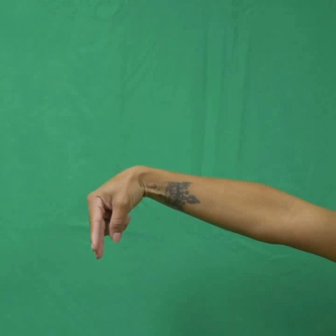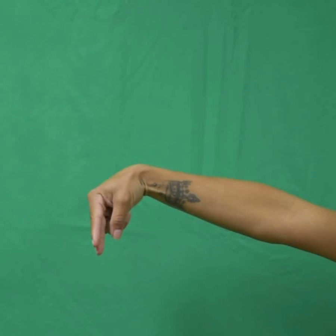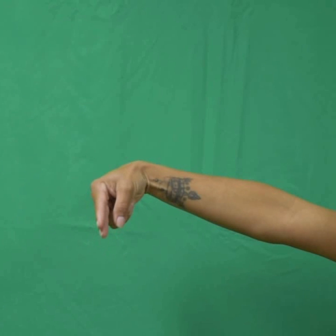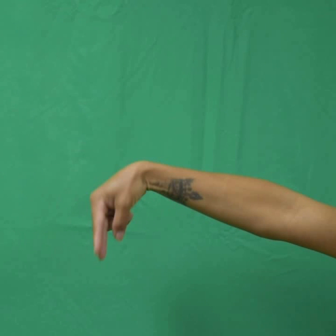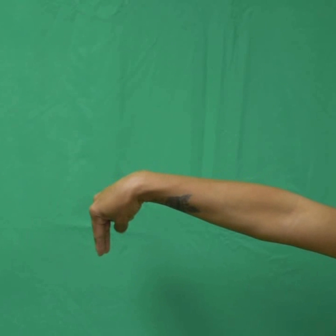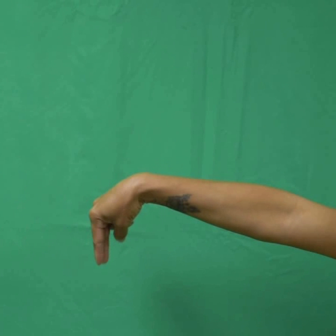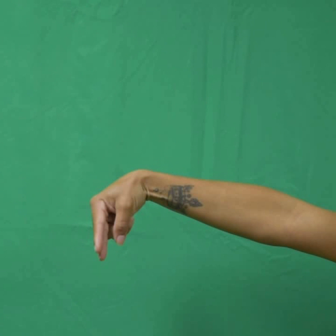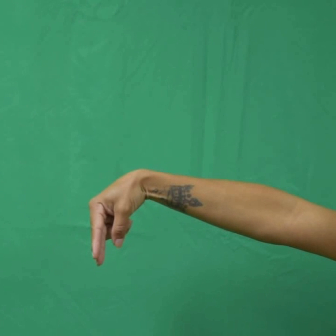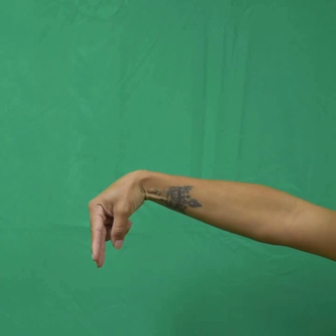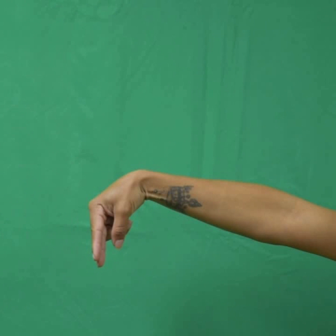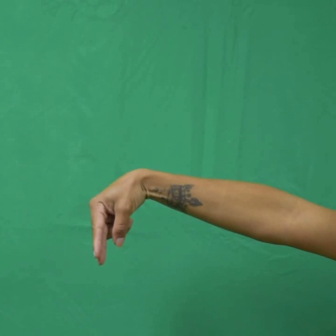Ñ